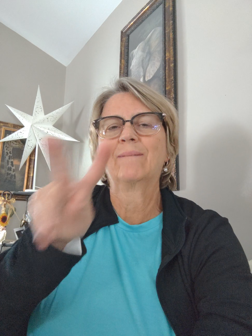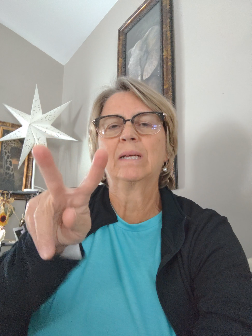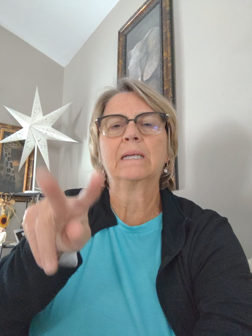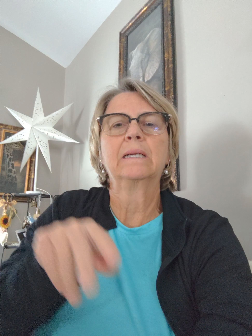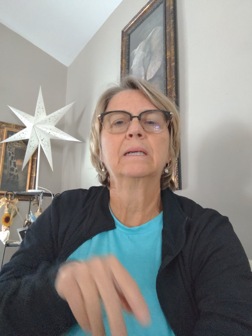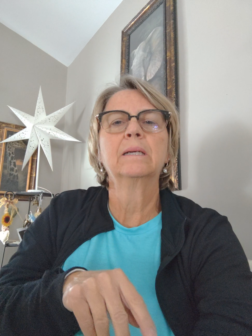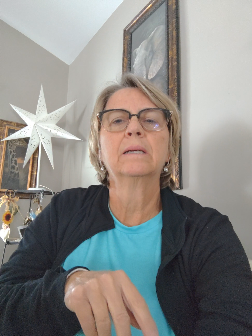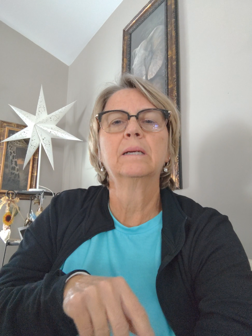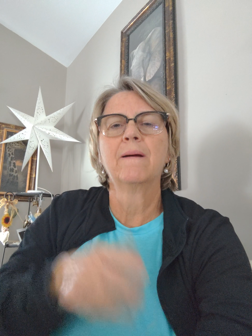TV